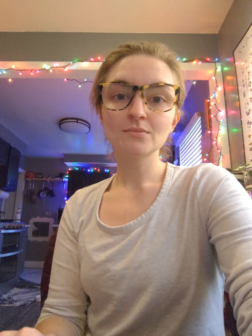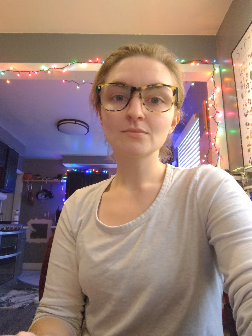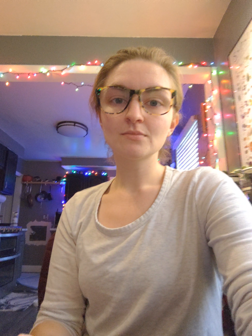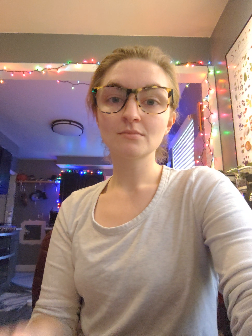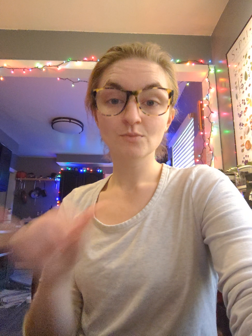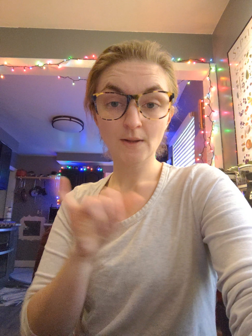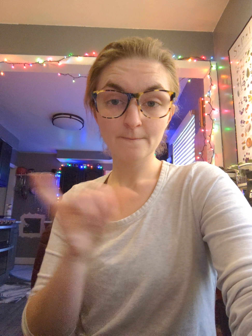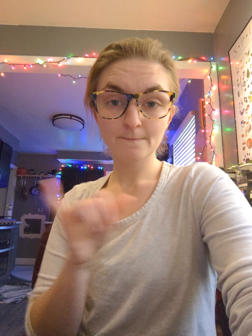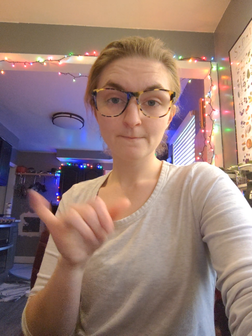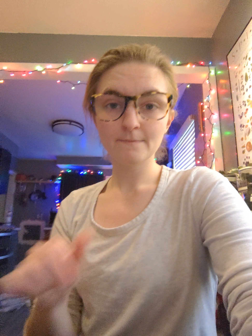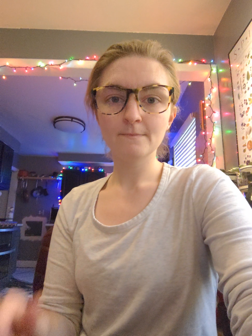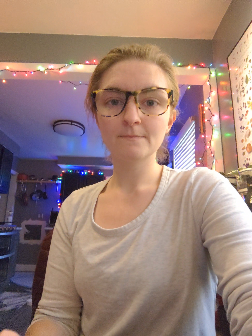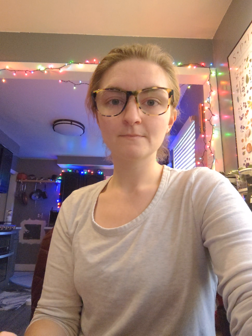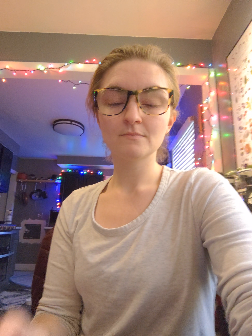same